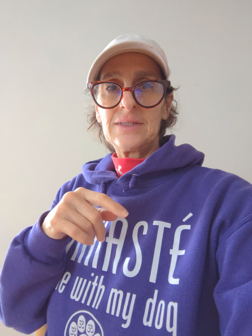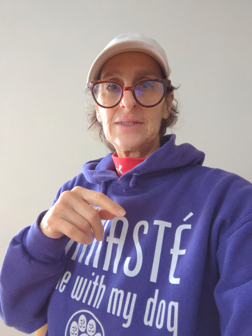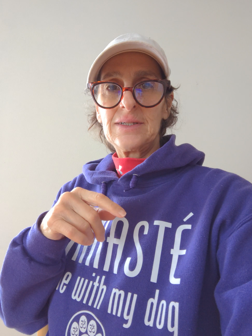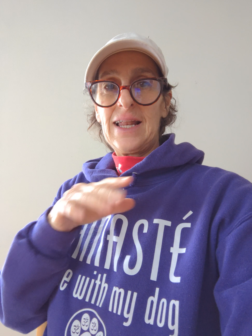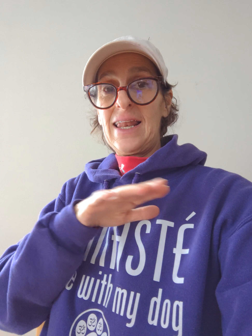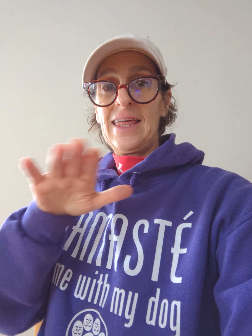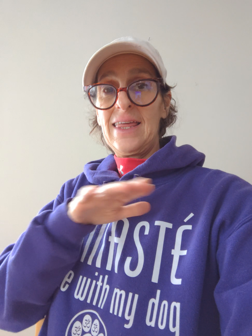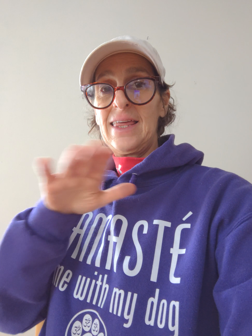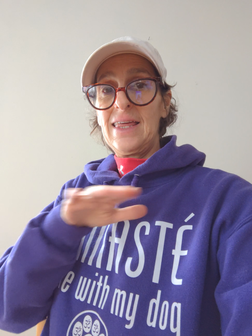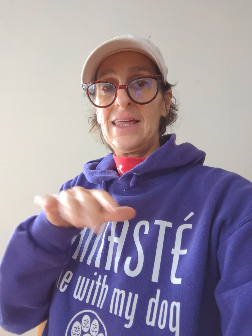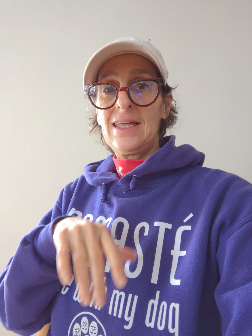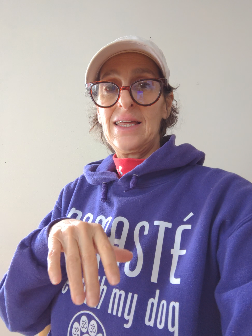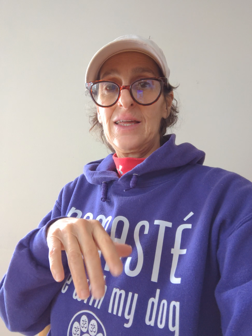clean